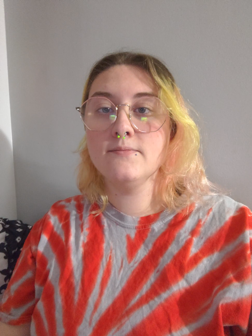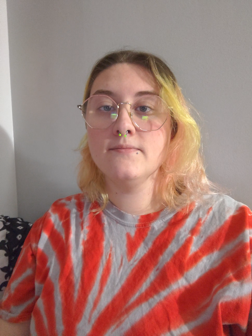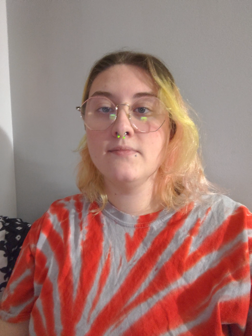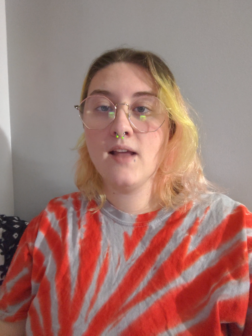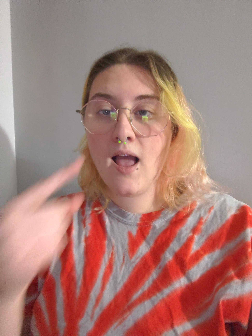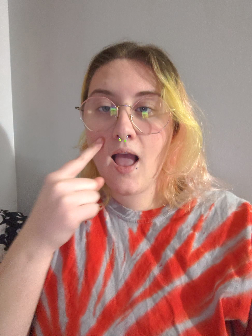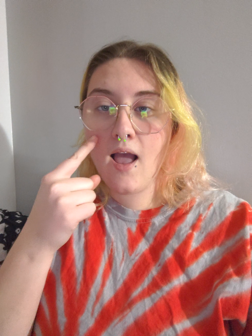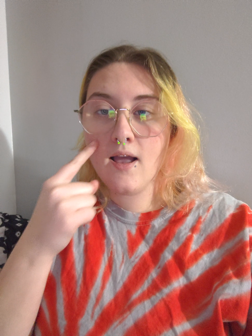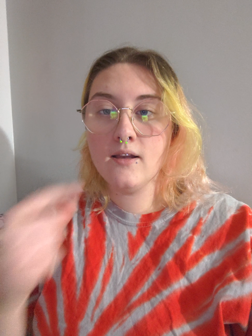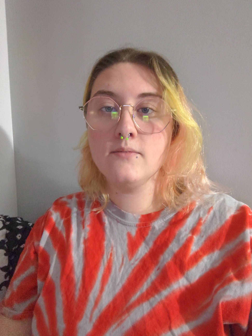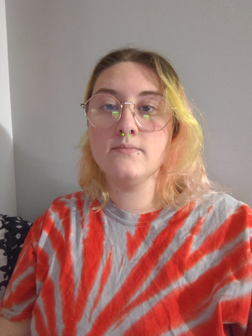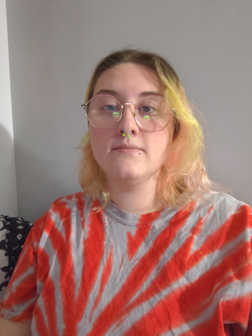eye